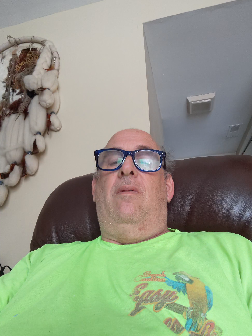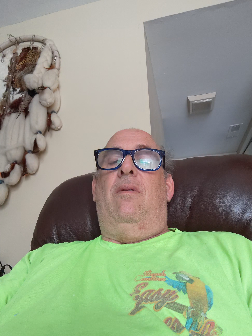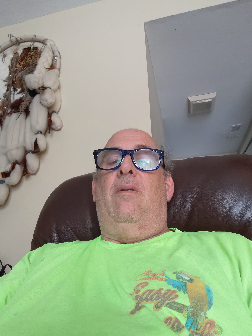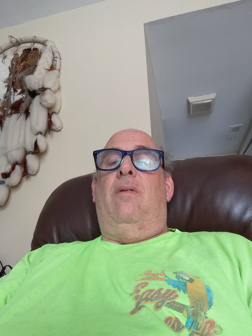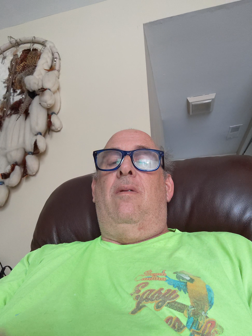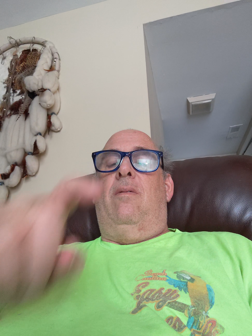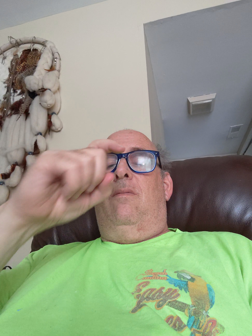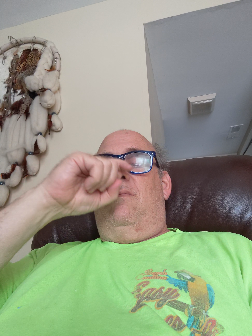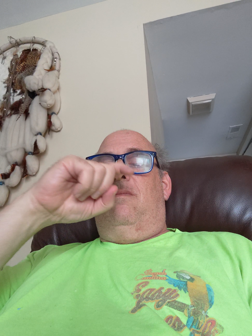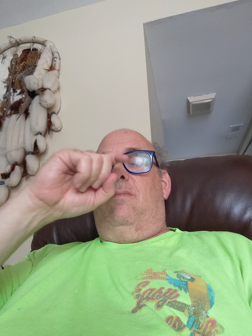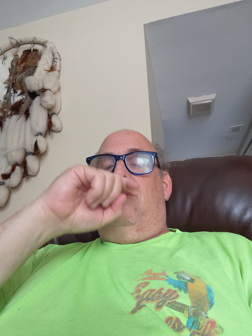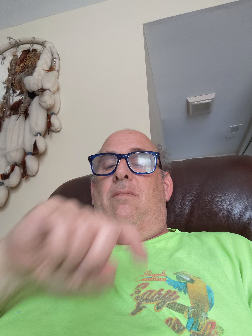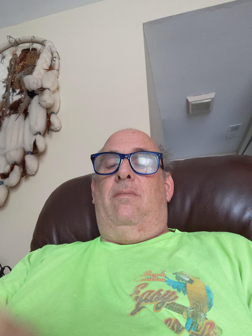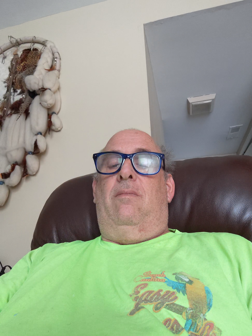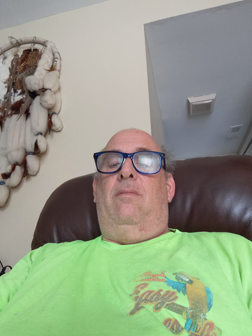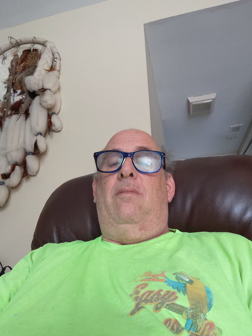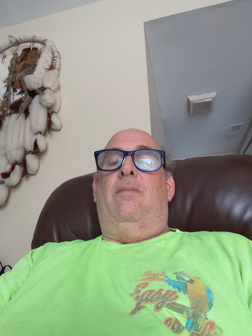doll